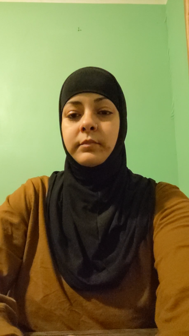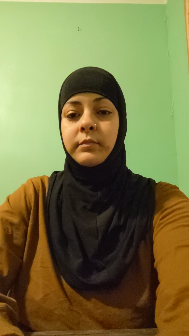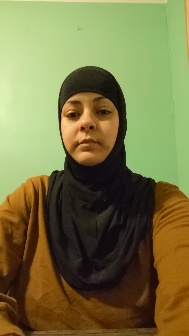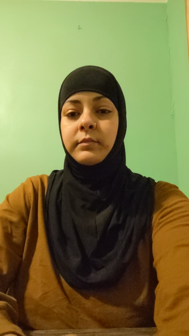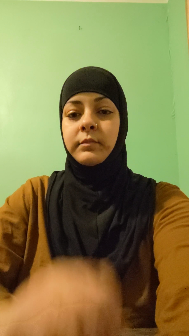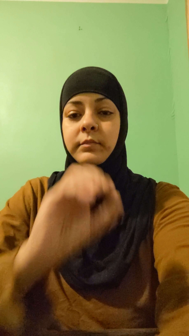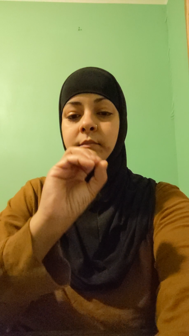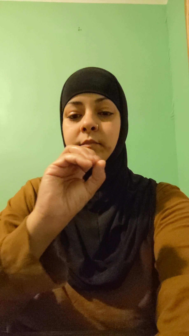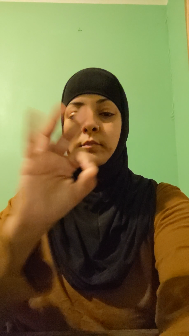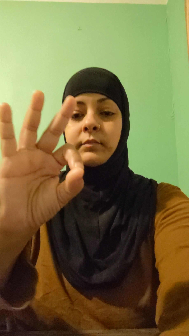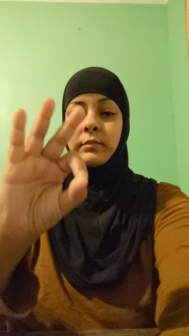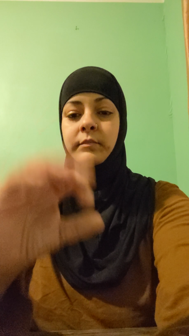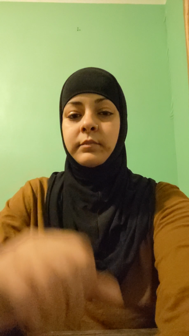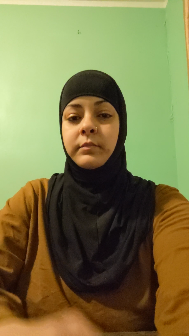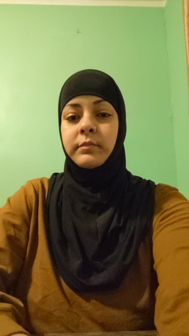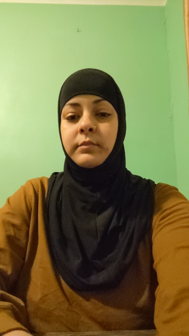off